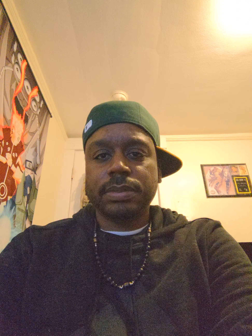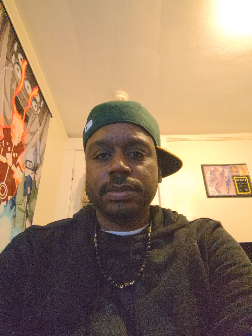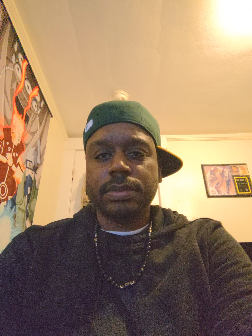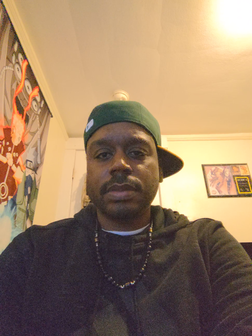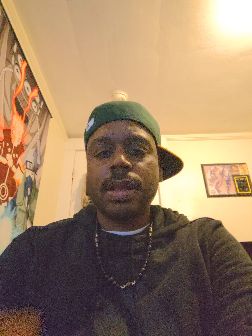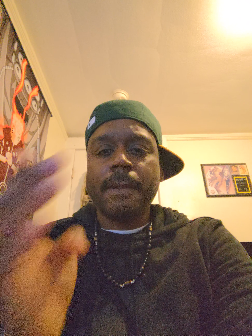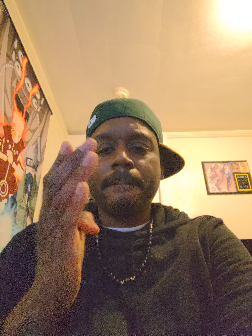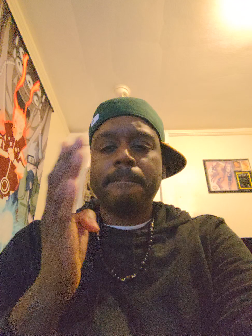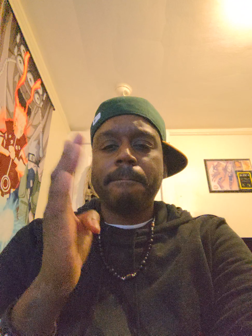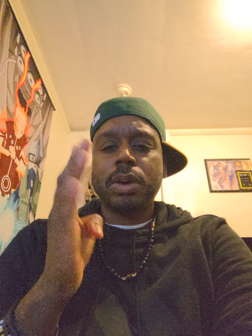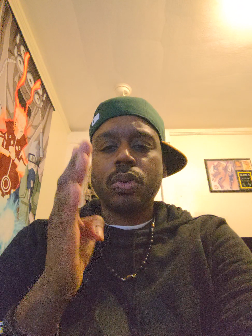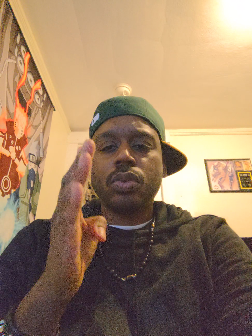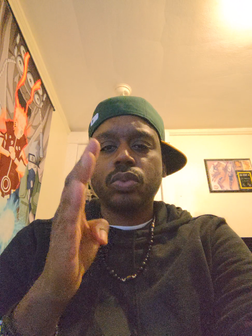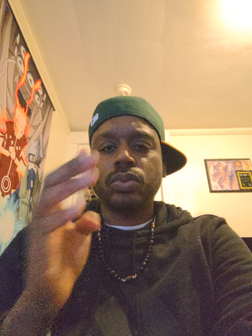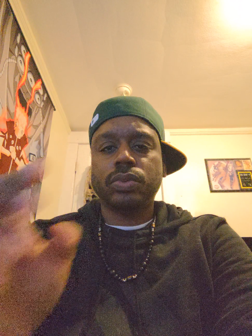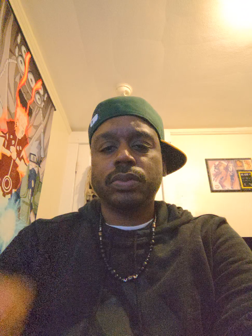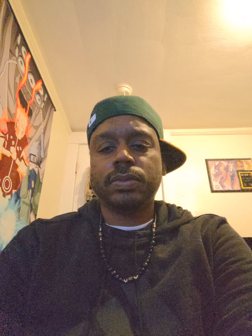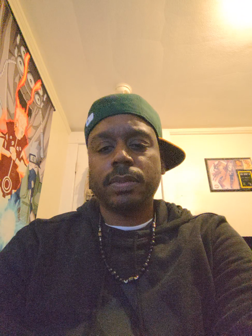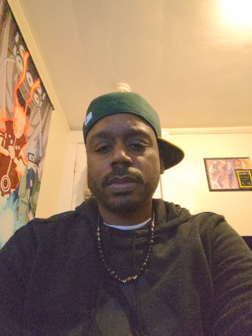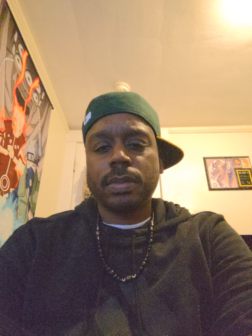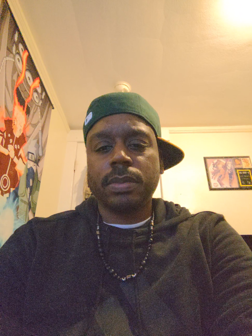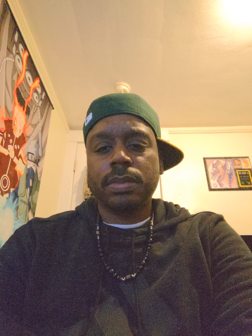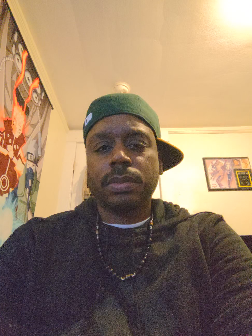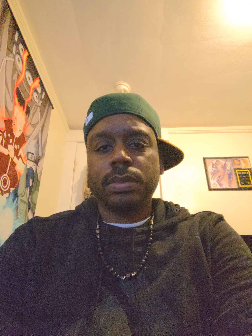blue